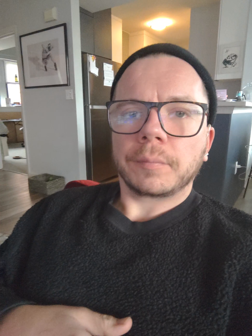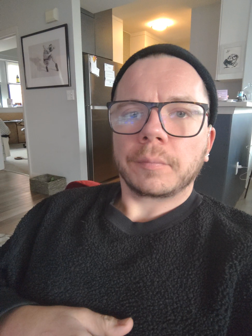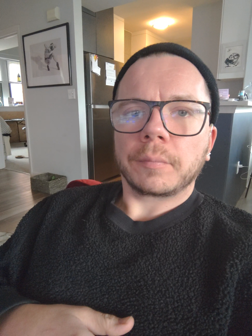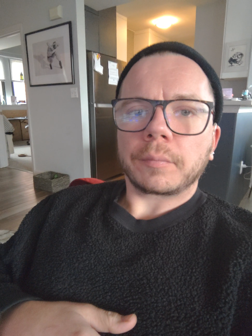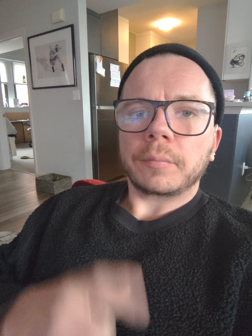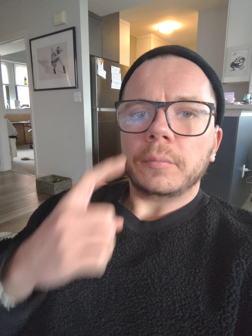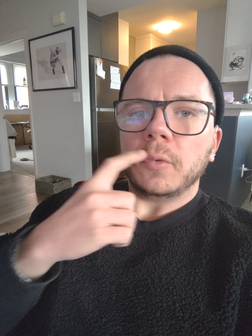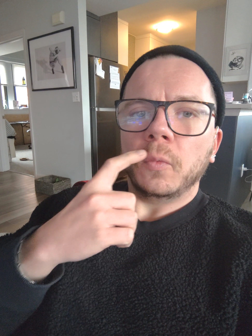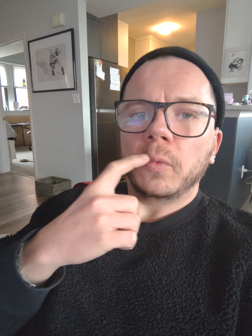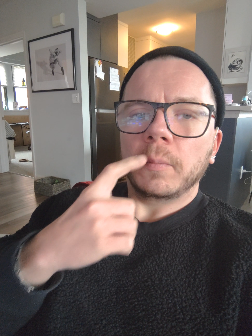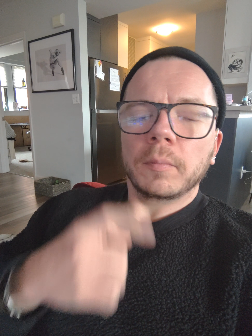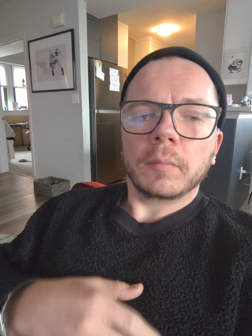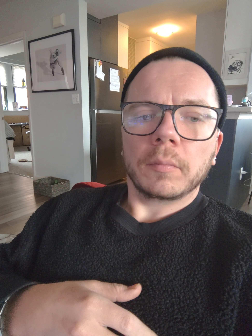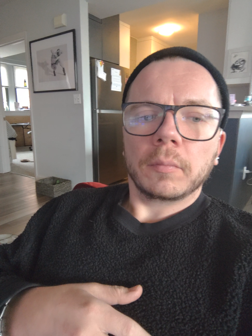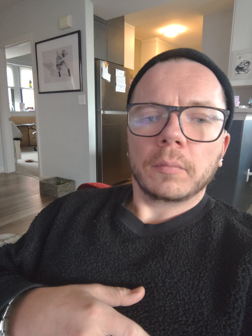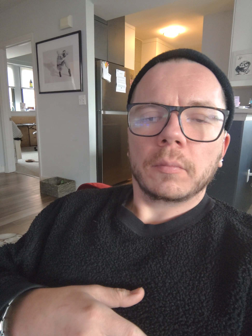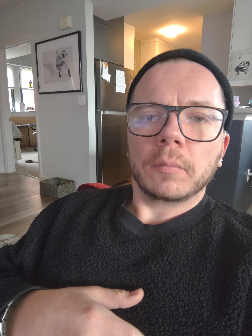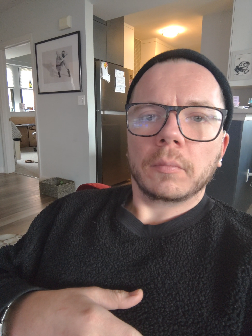tooth